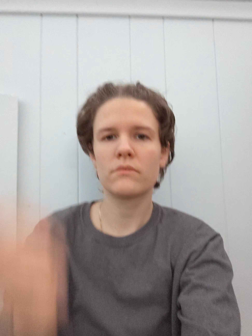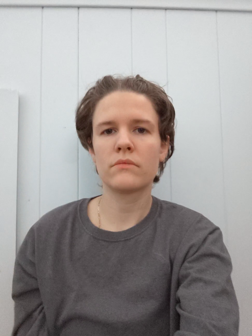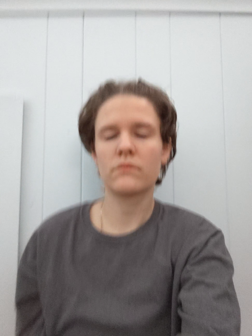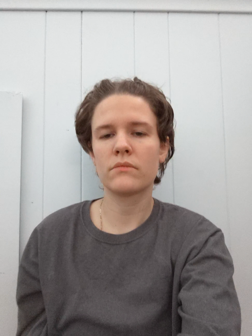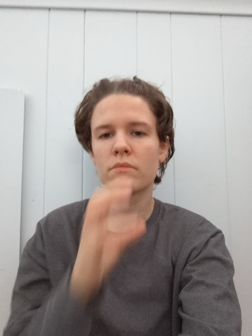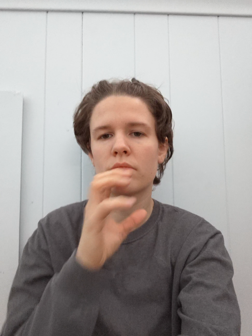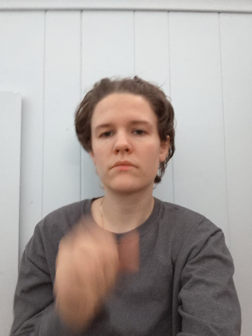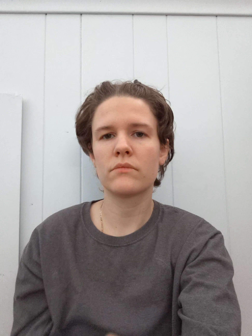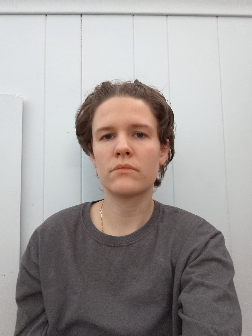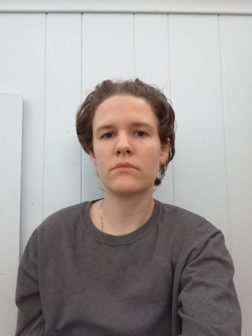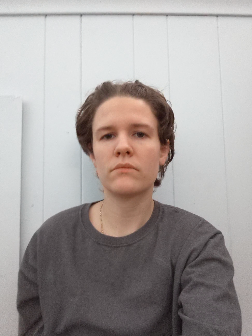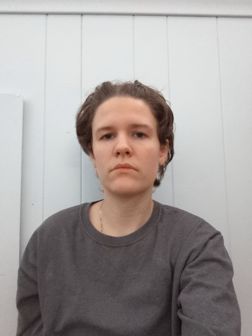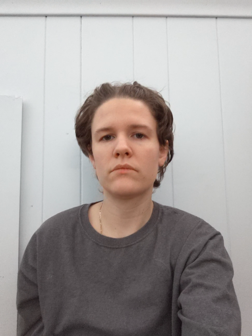old